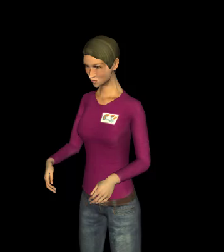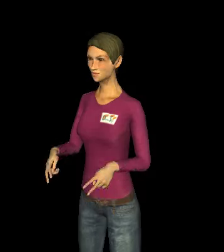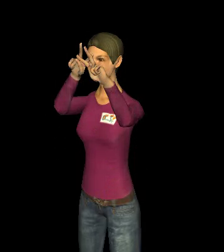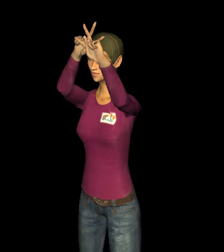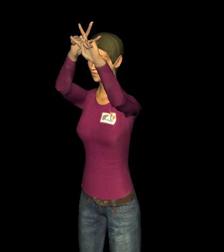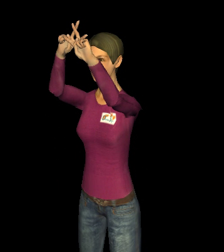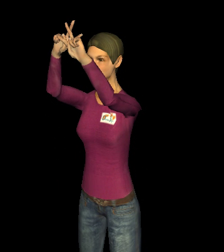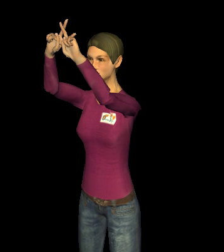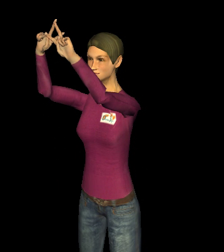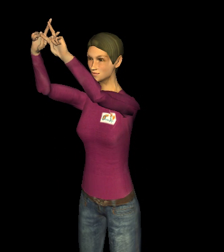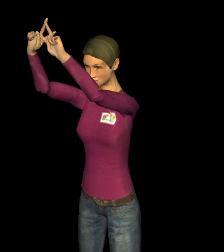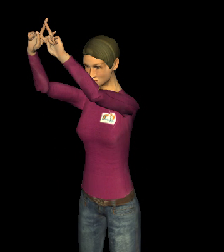نجمة